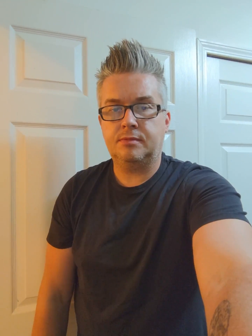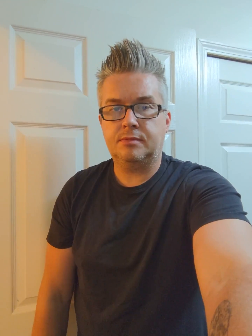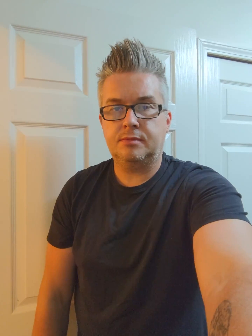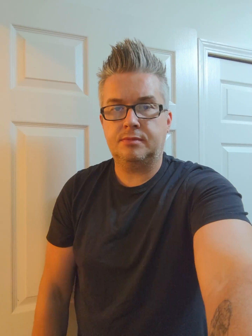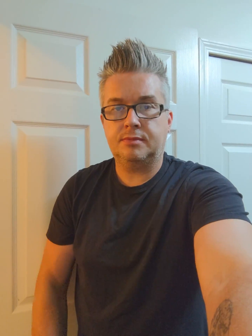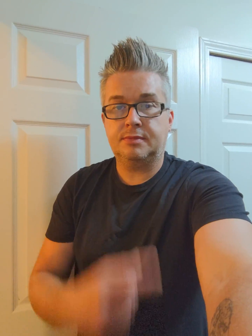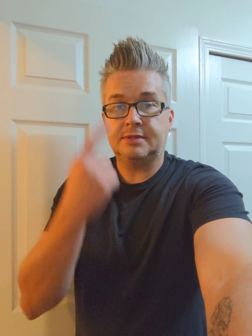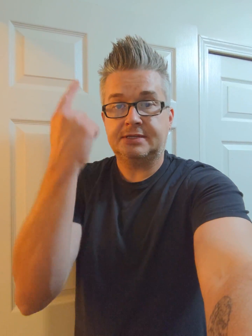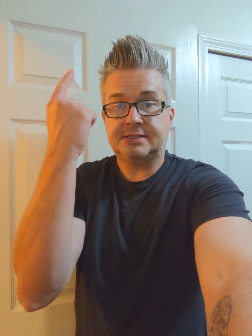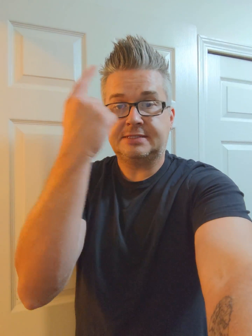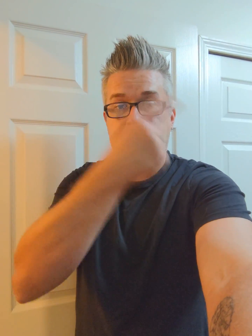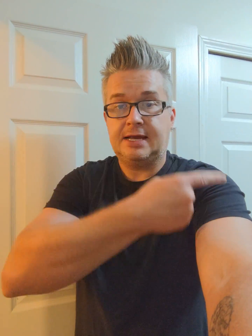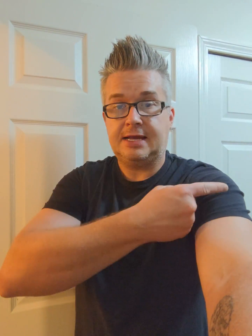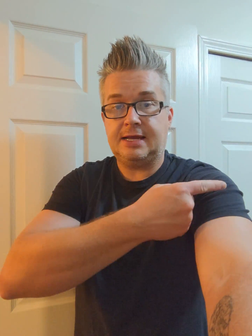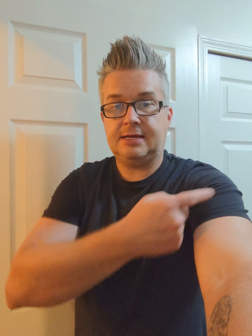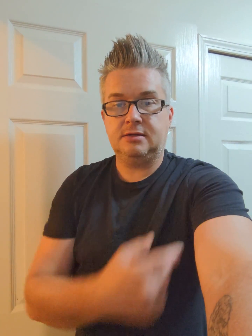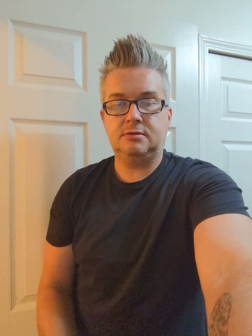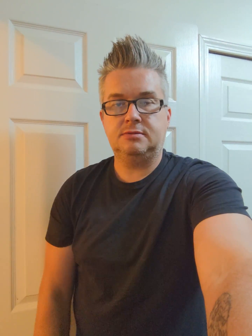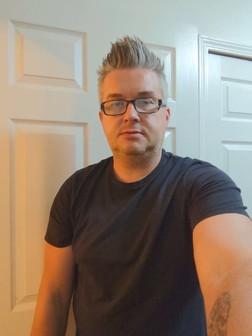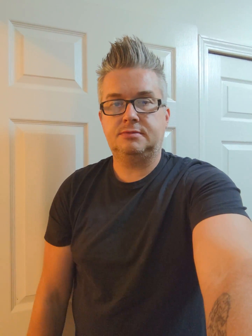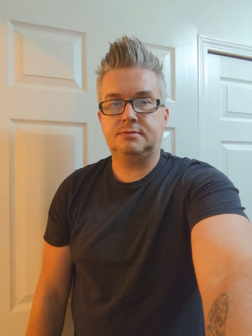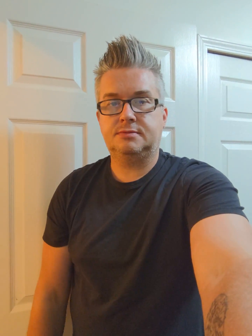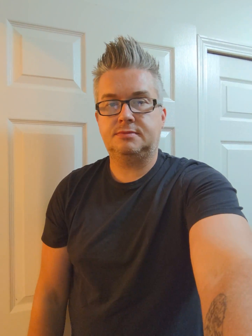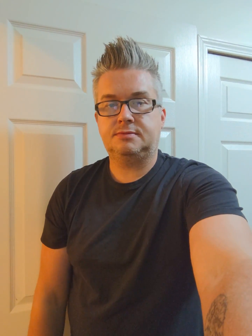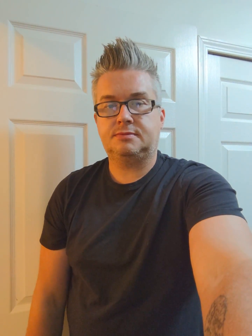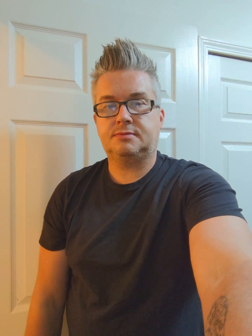day